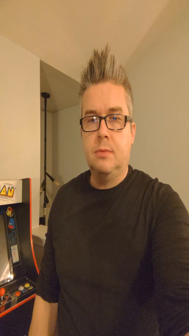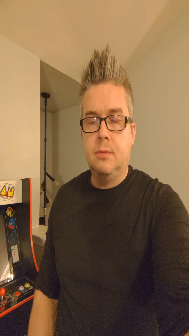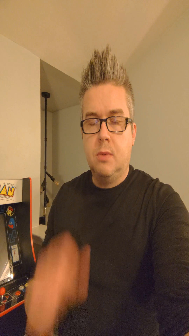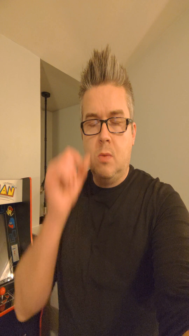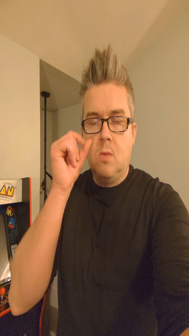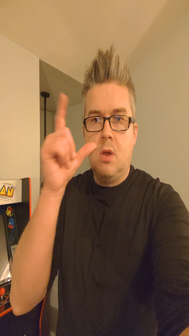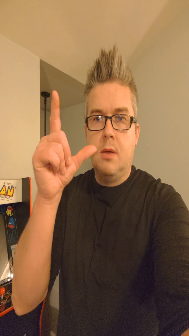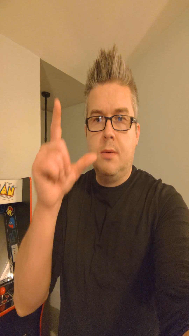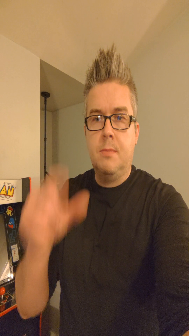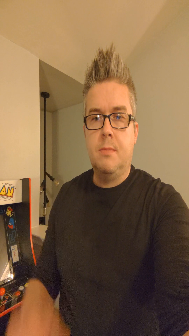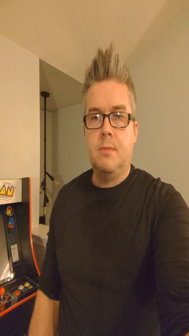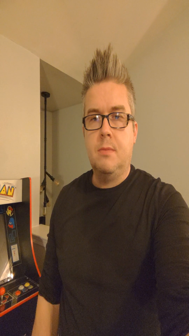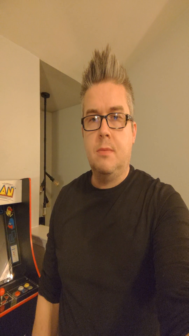wake